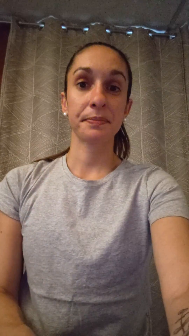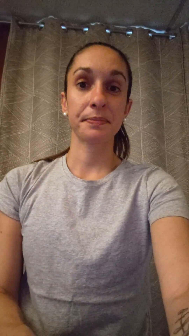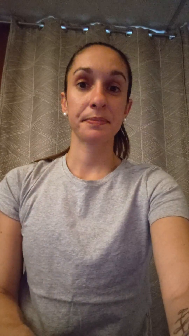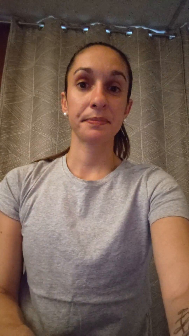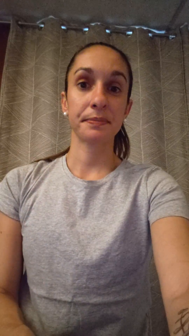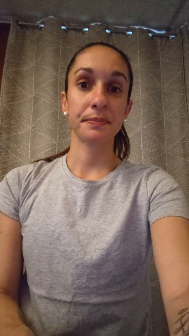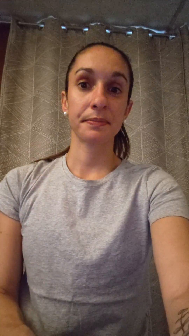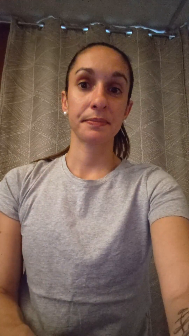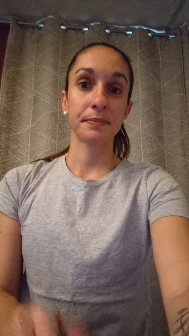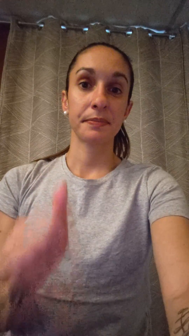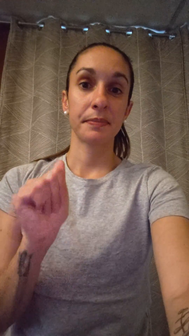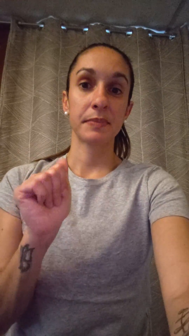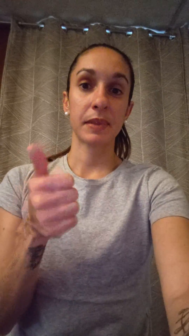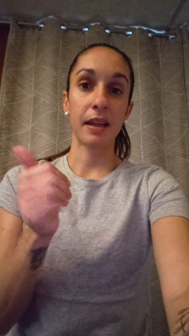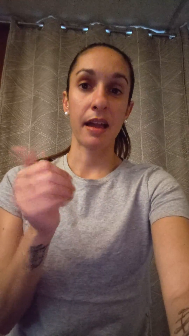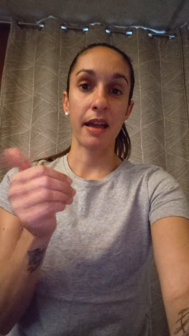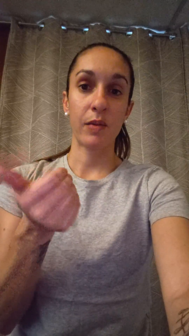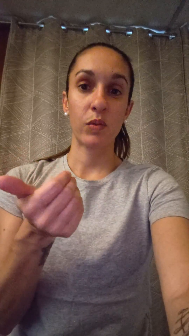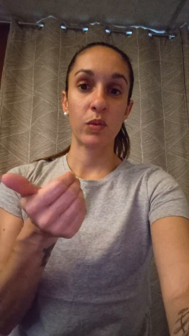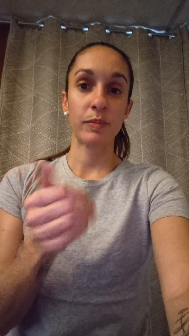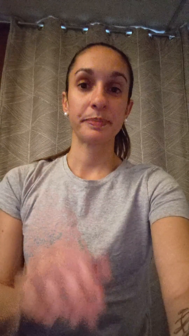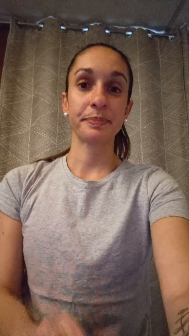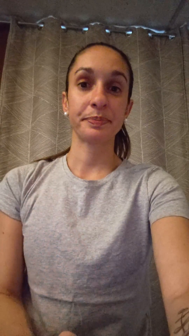how